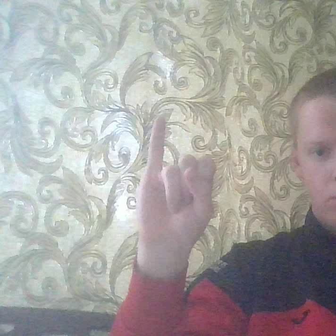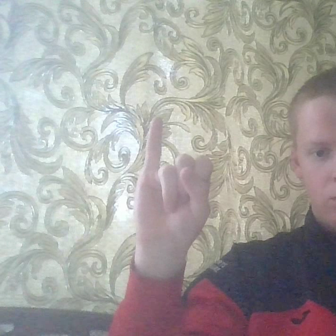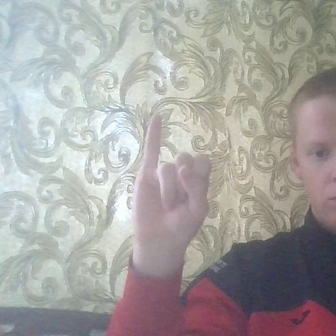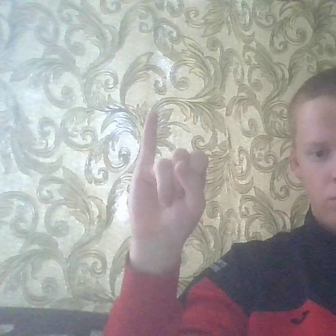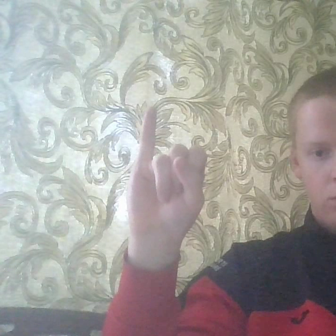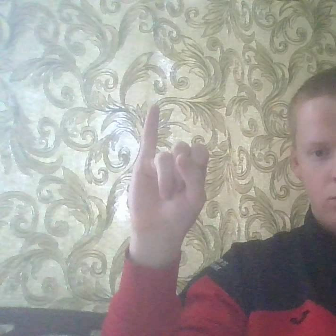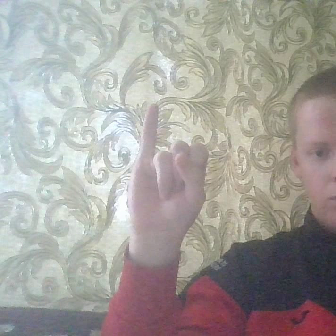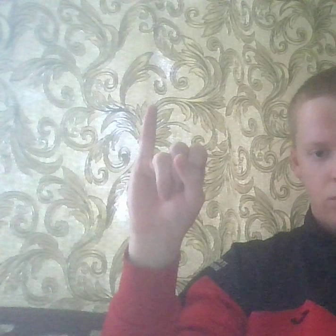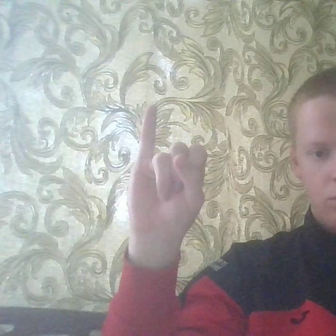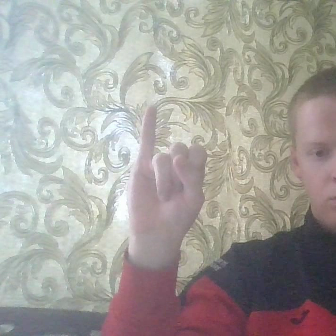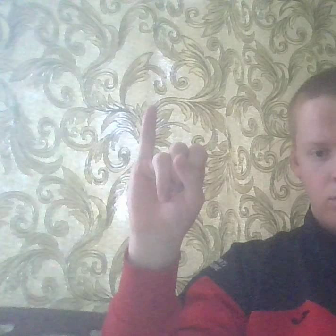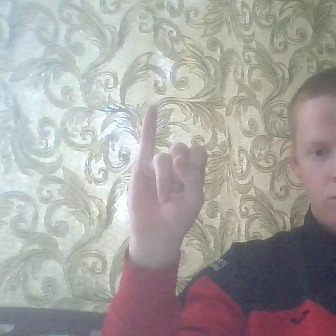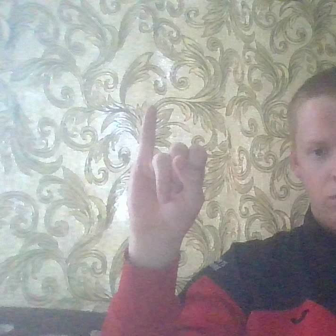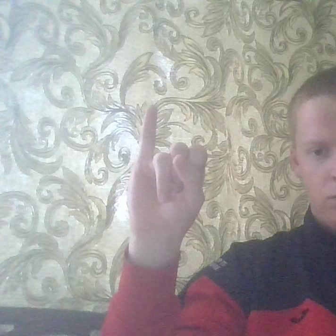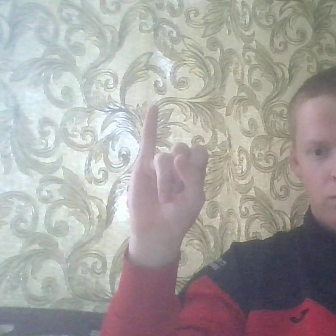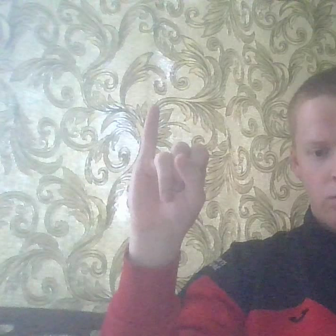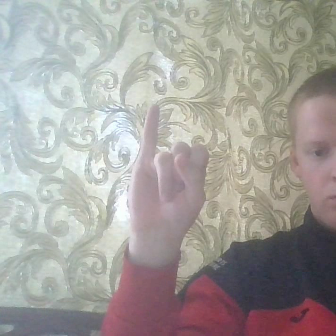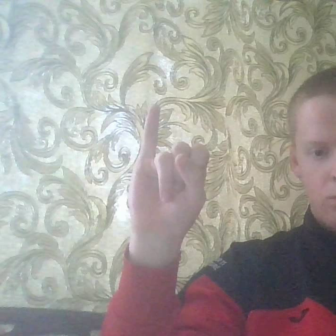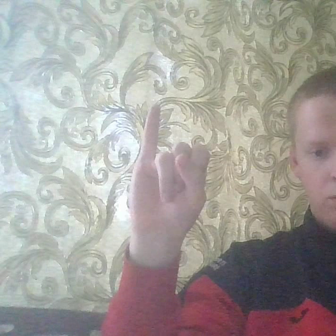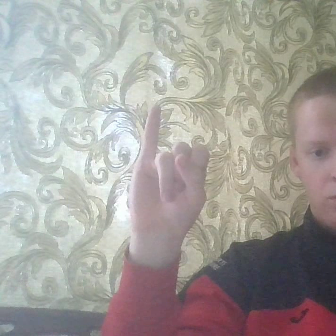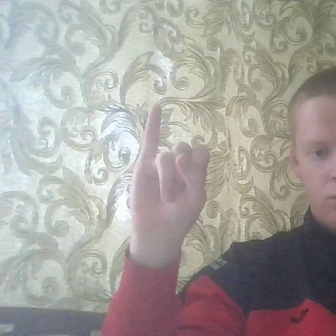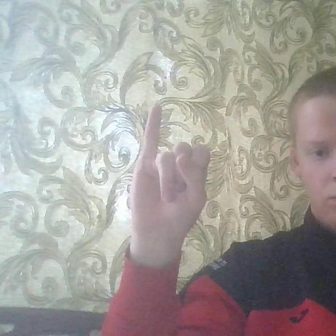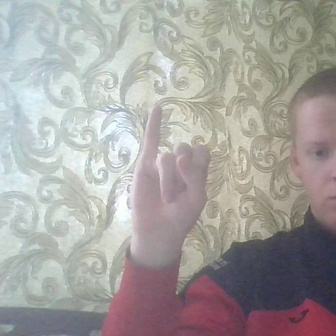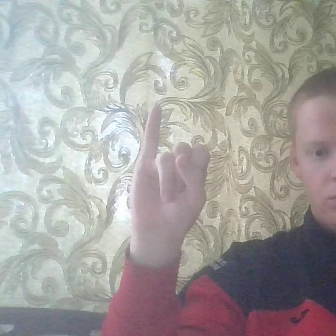І